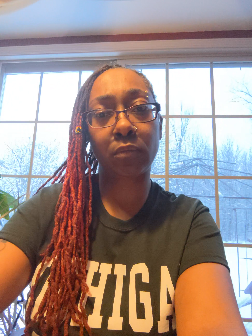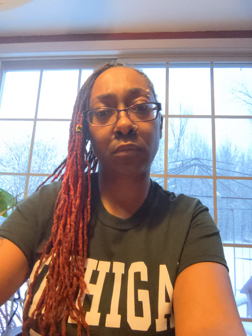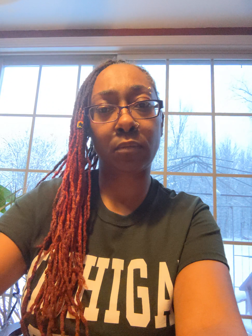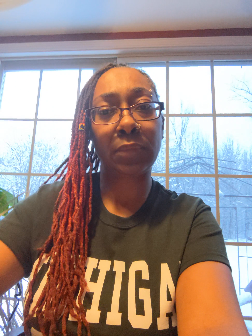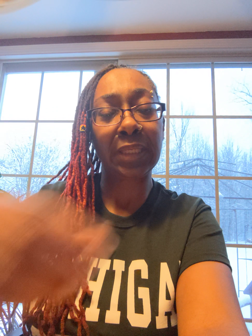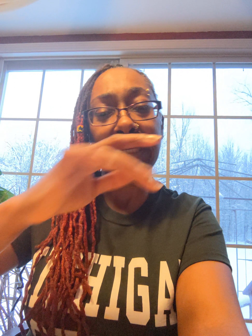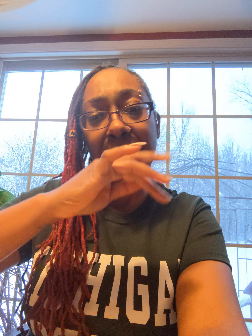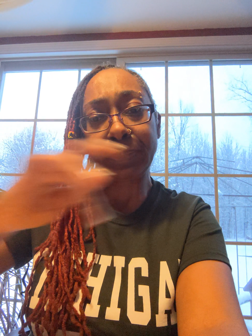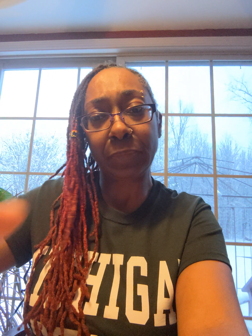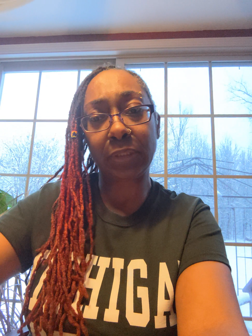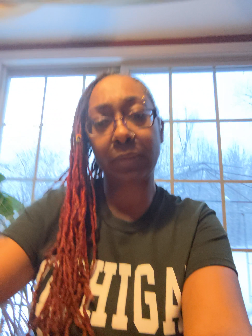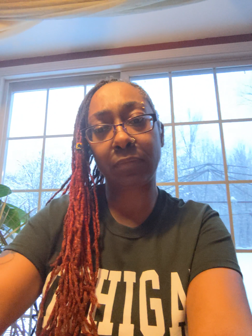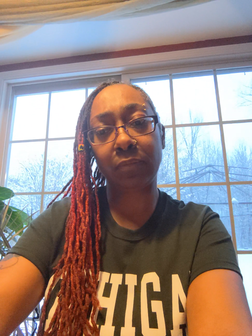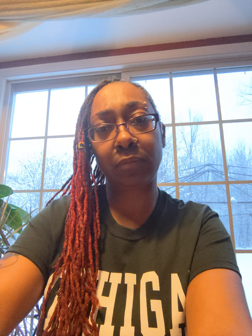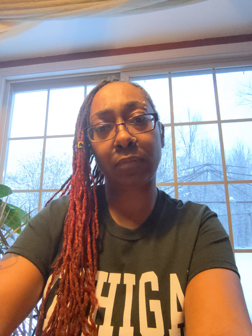empty